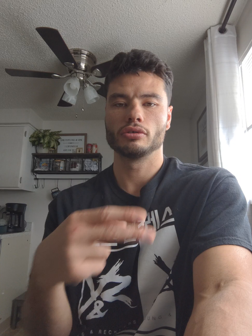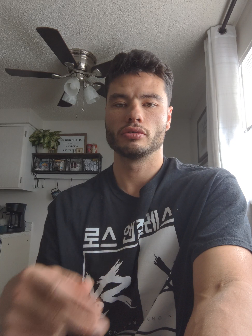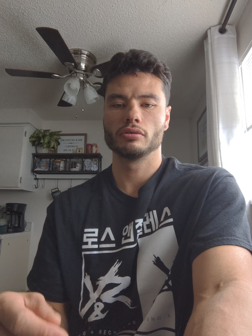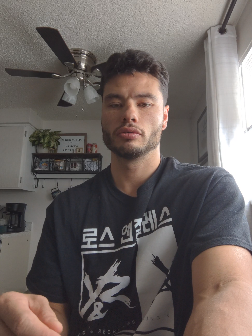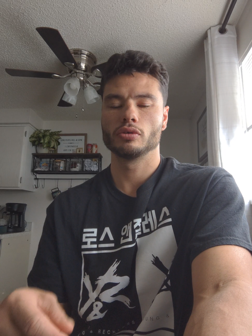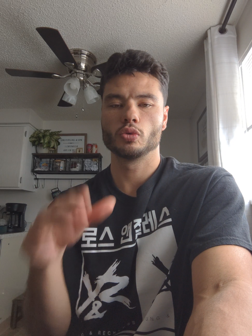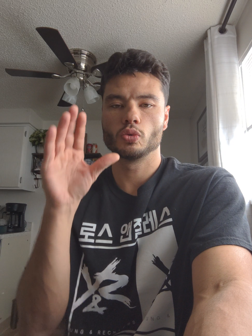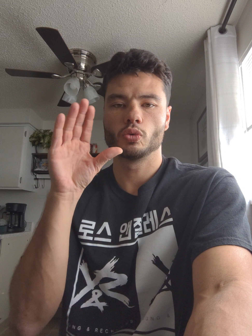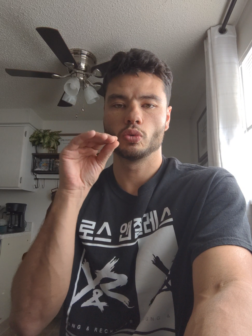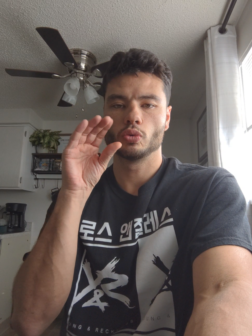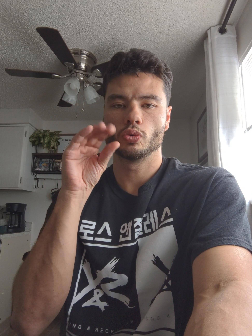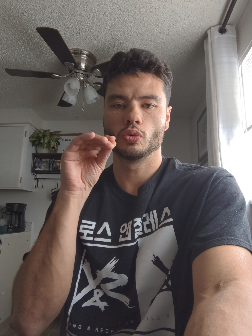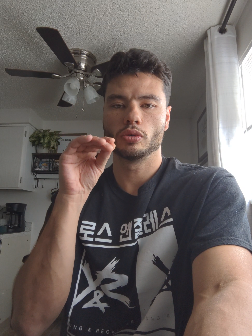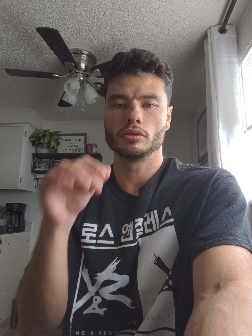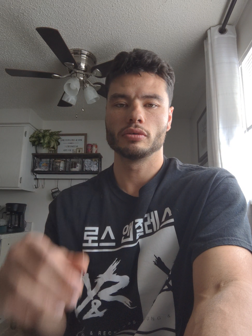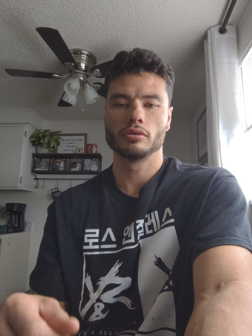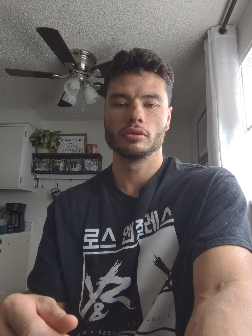goose